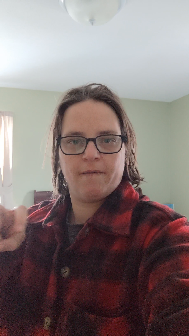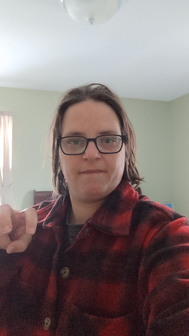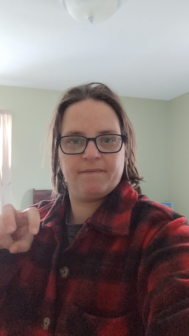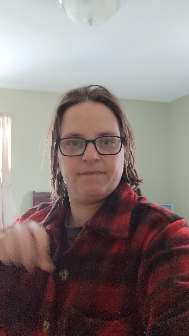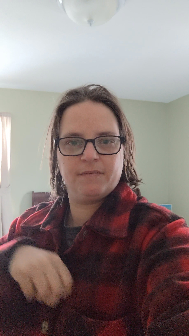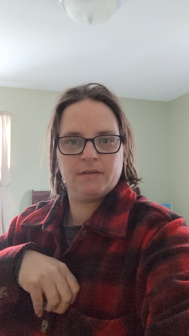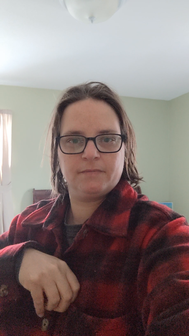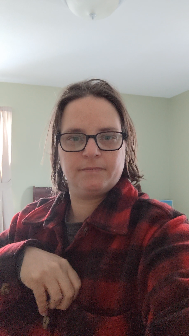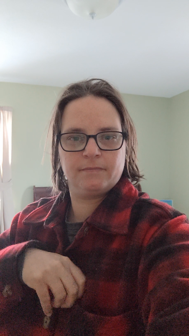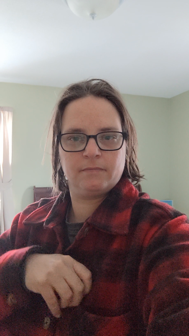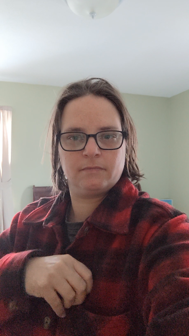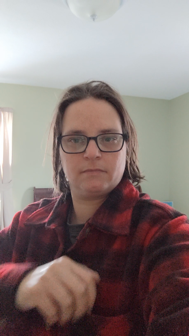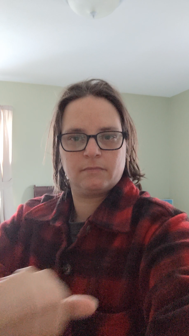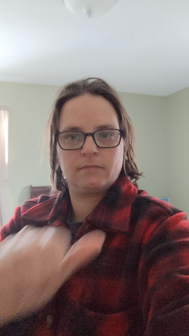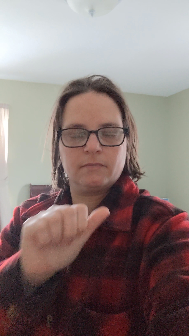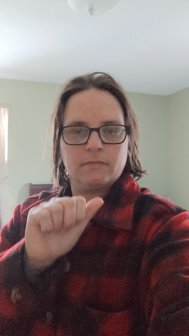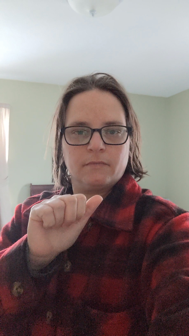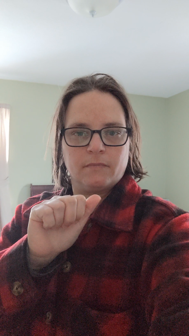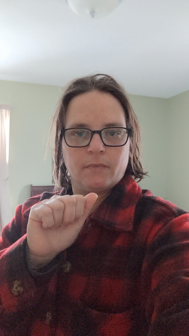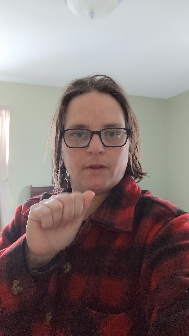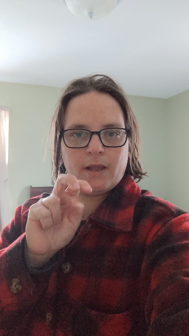an